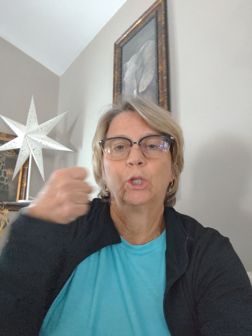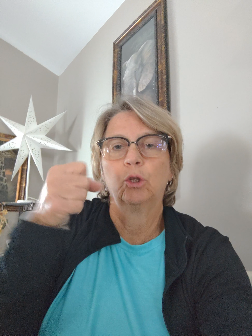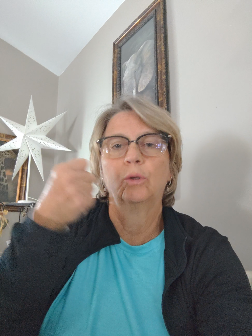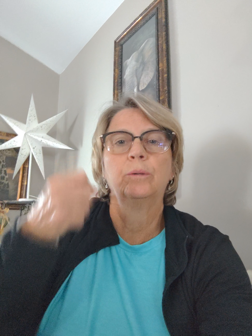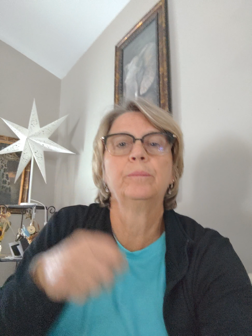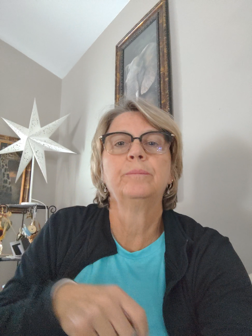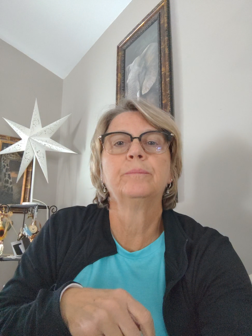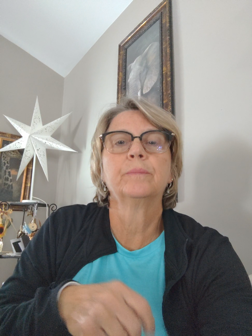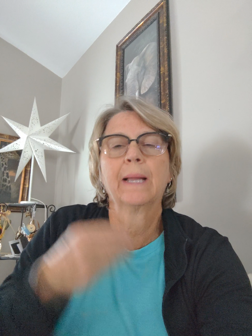refrigerator